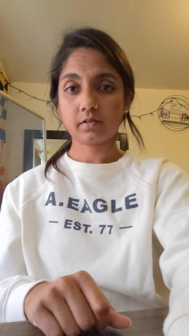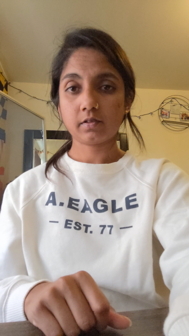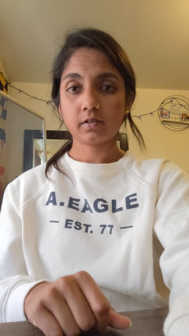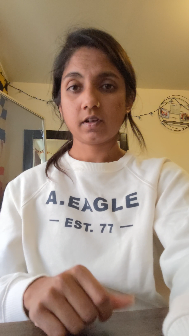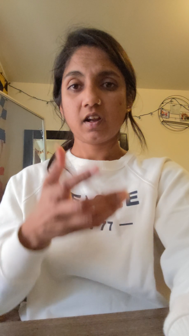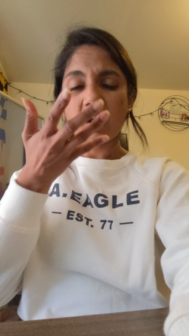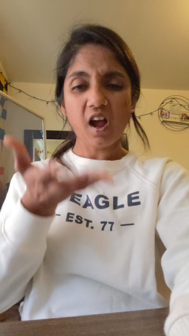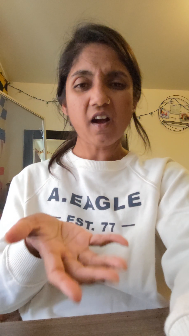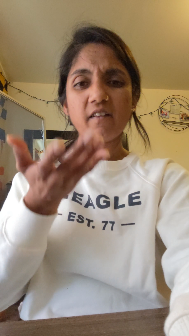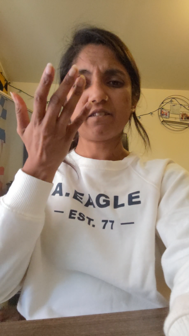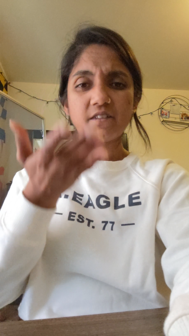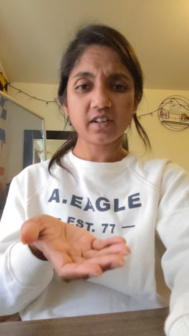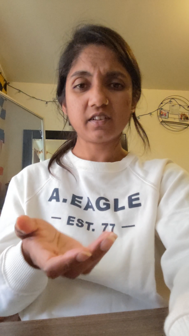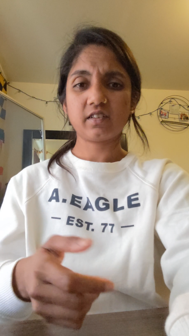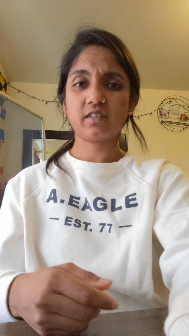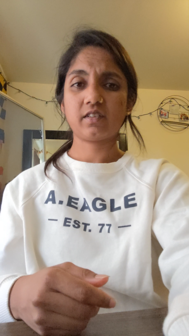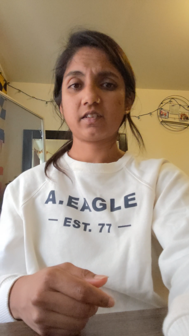heavy